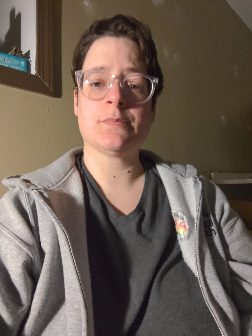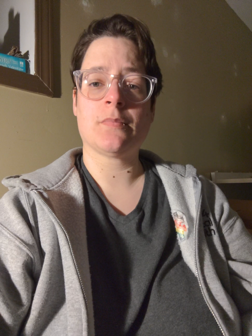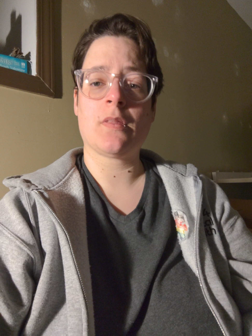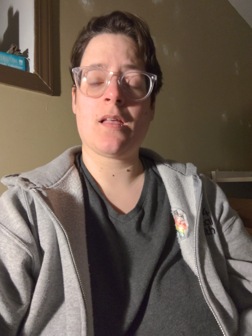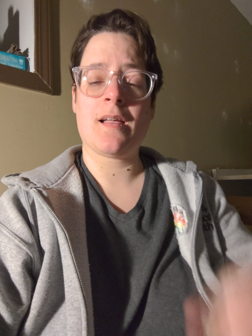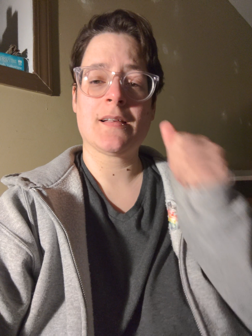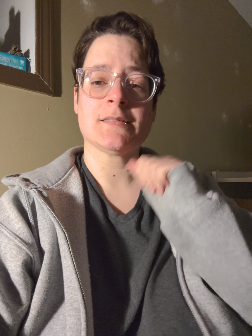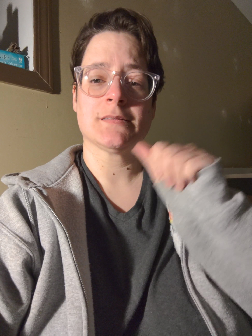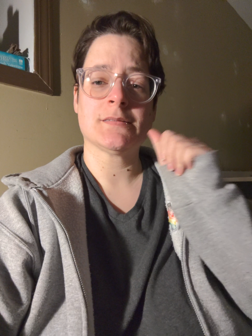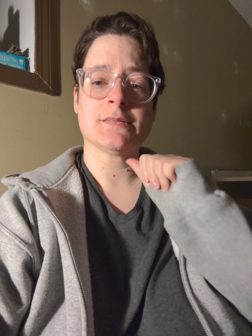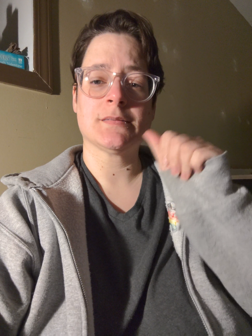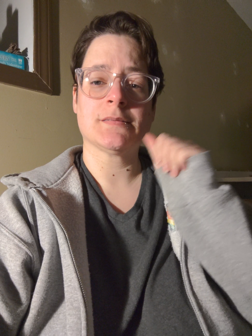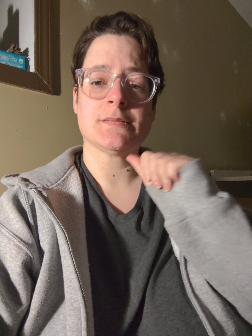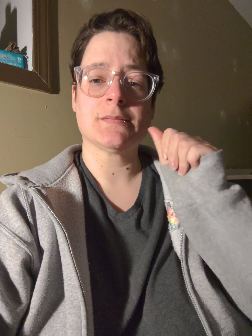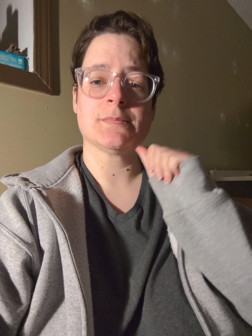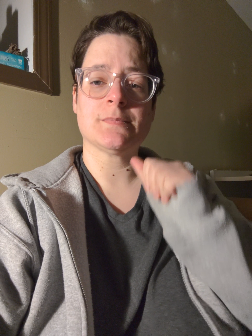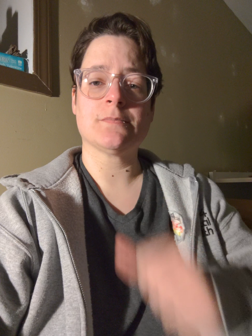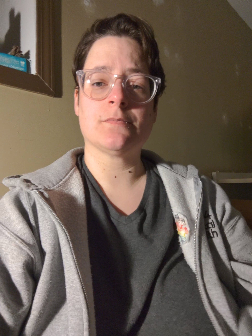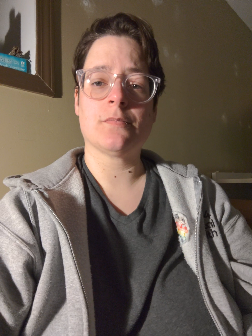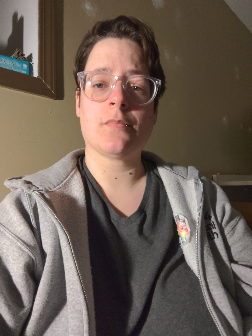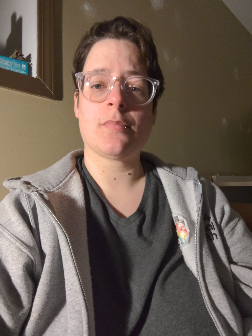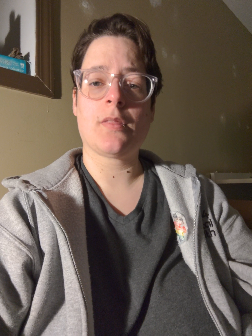aunt